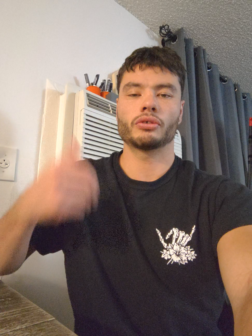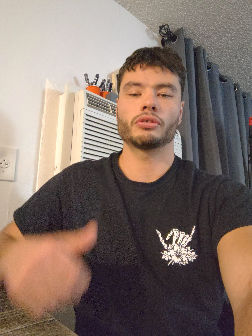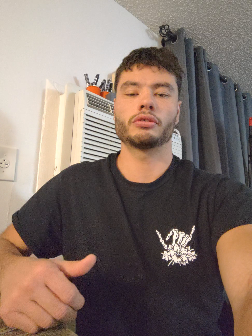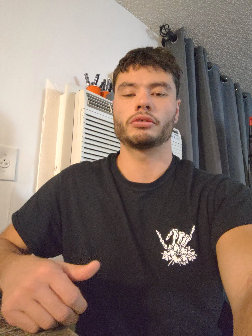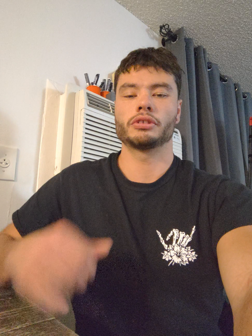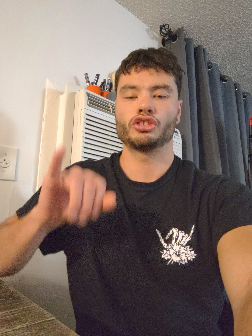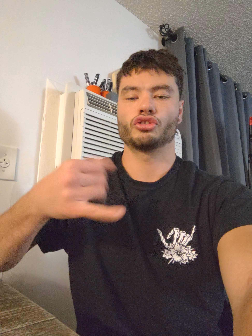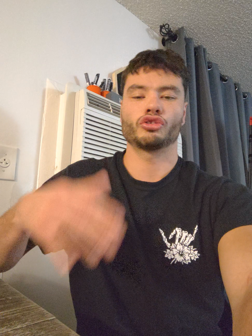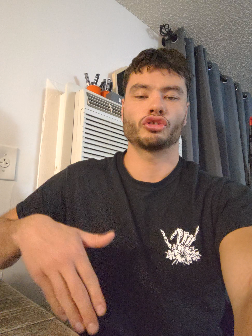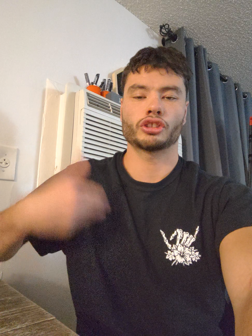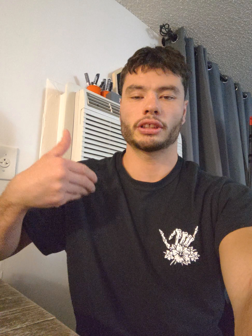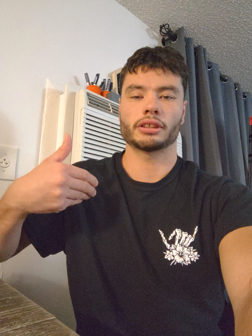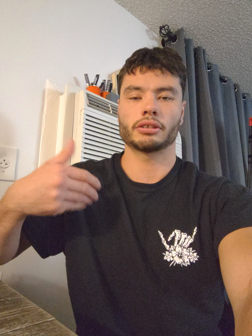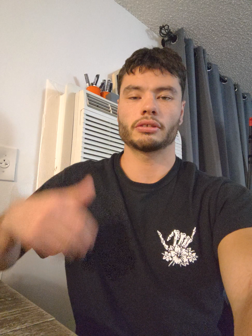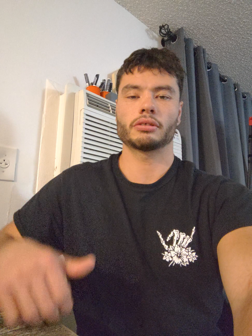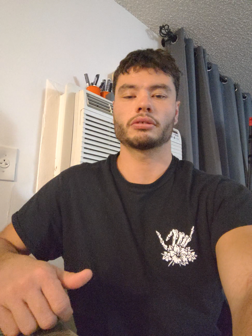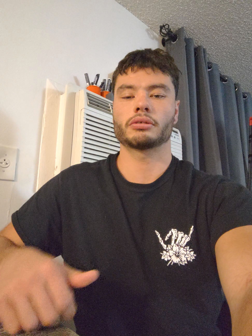jeans